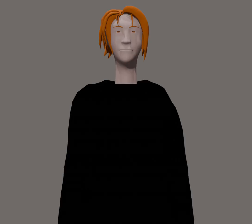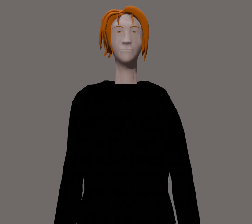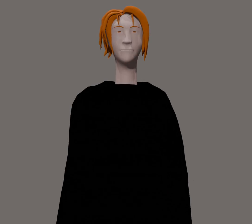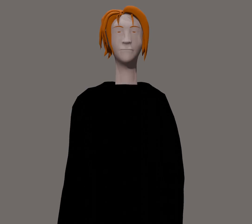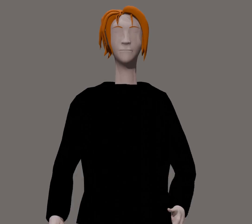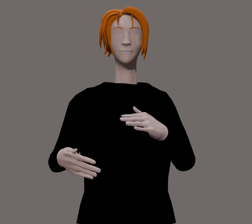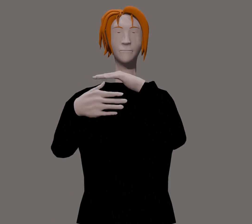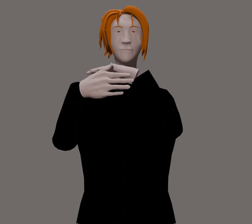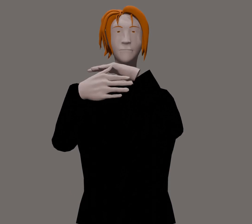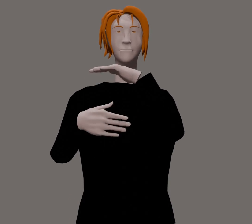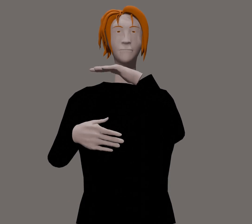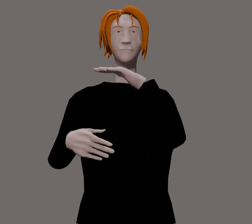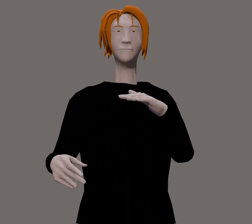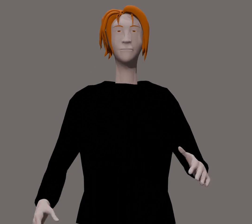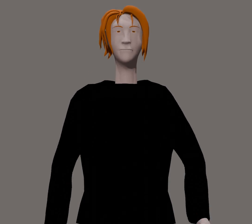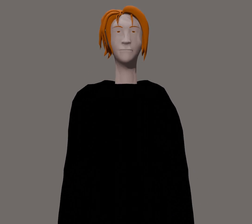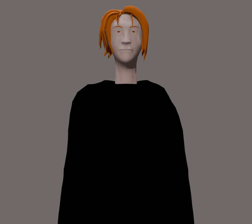Cliff